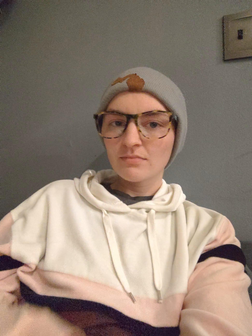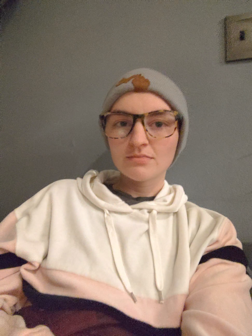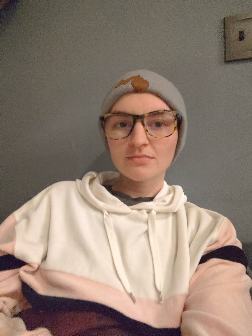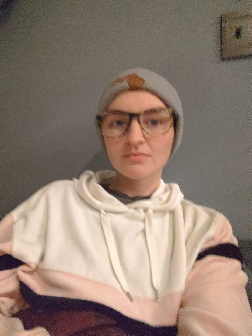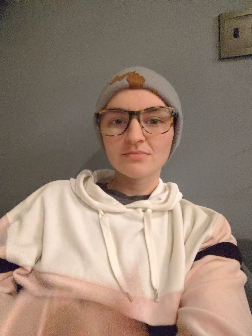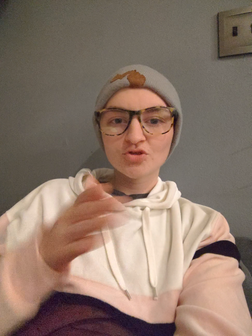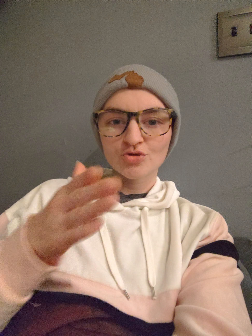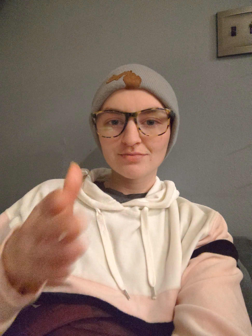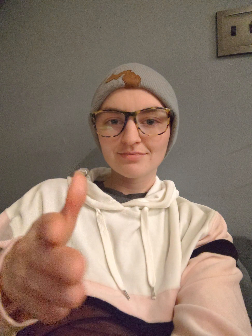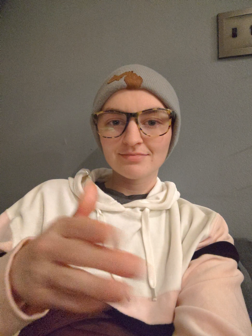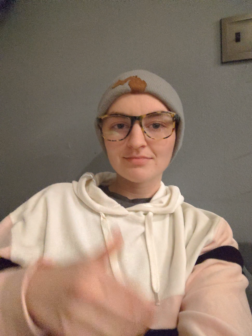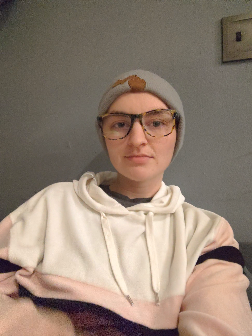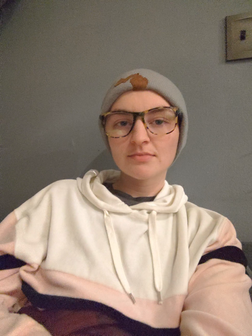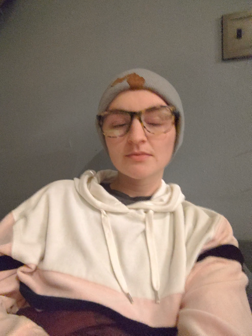fish